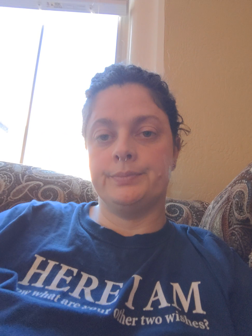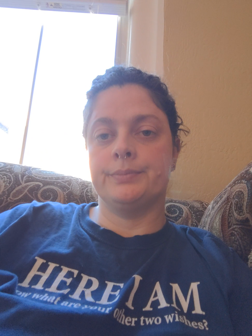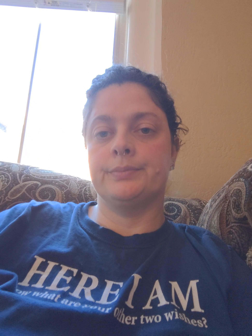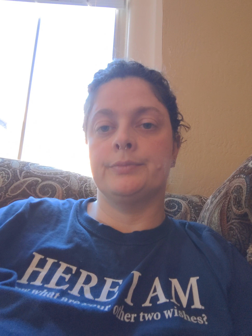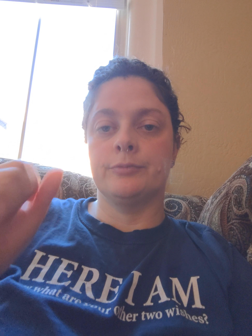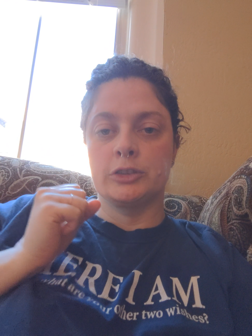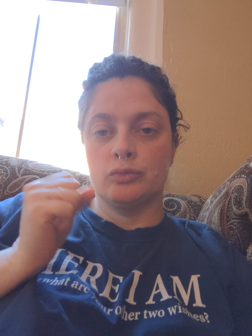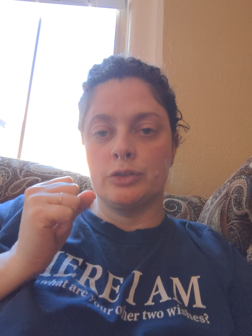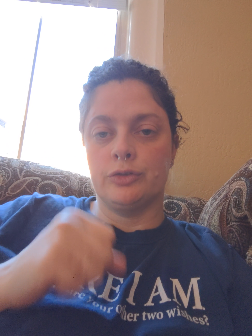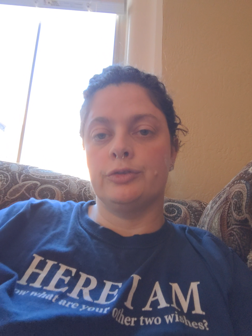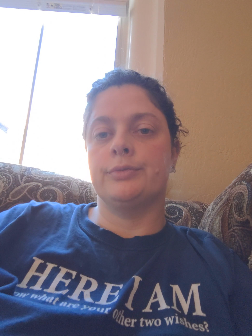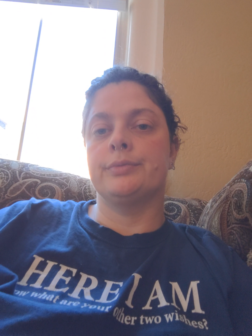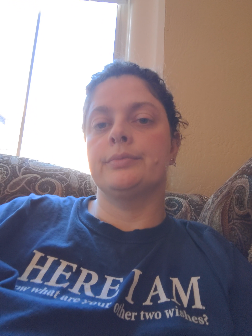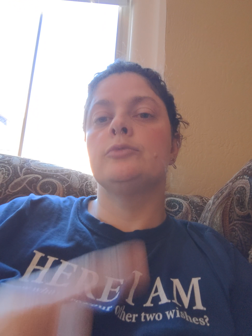refrigerator